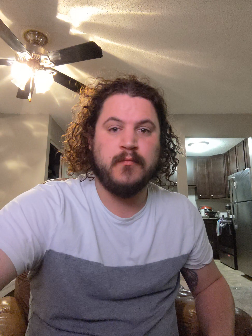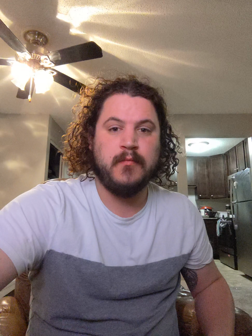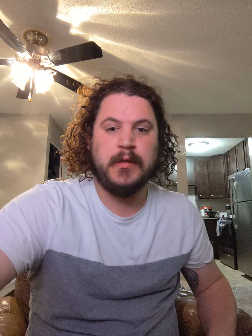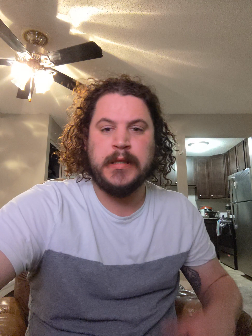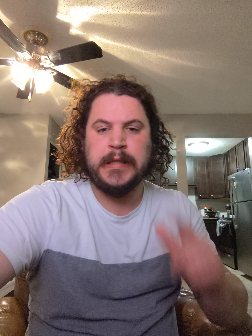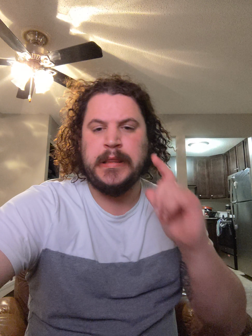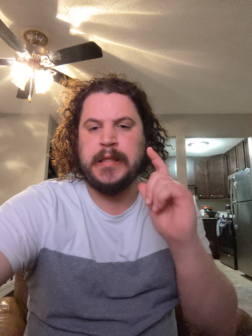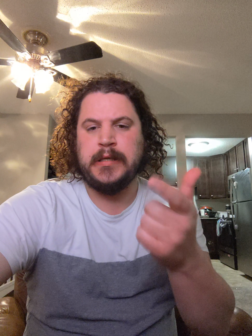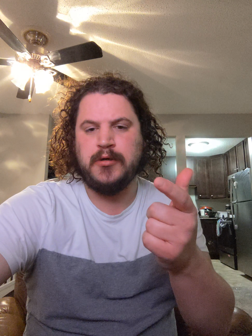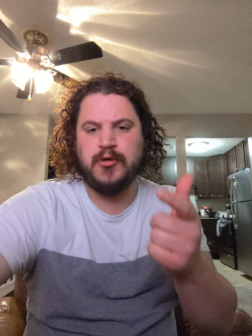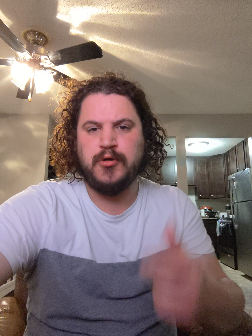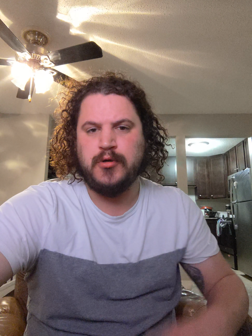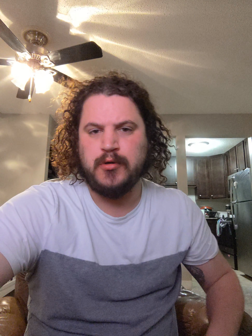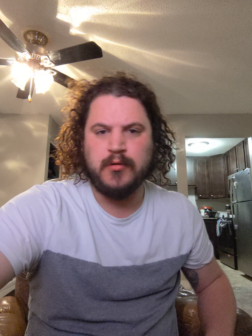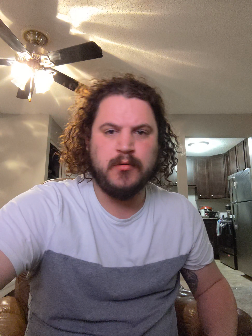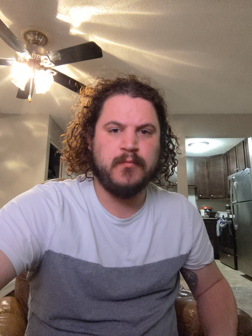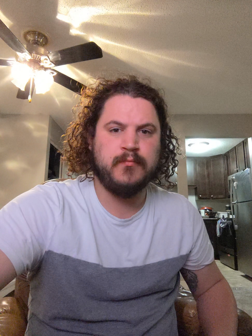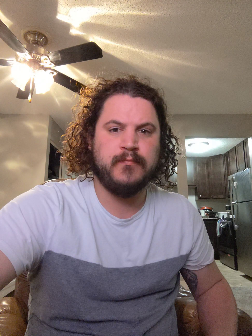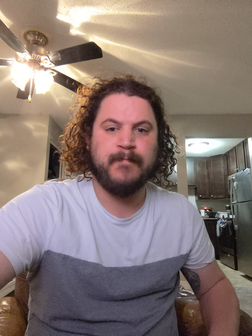later